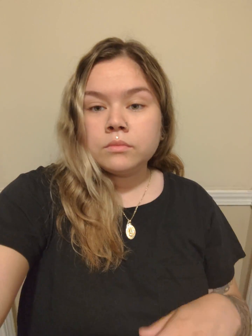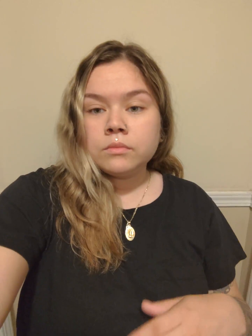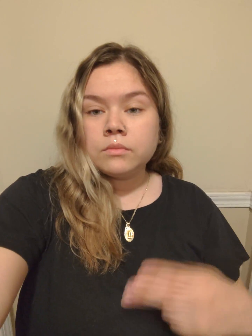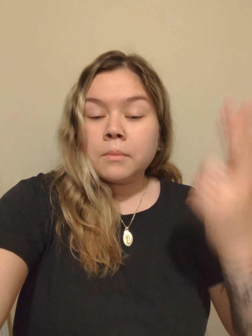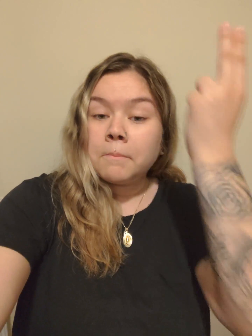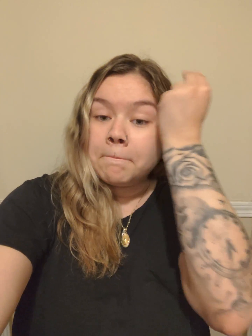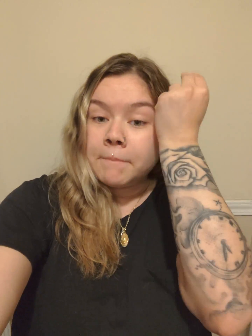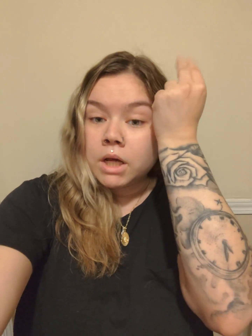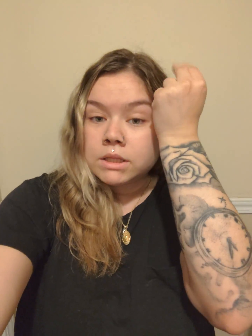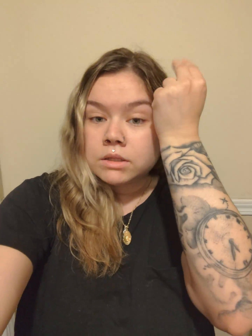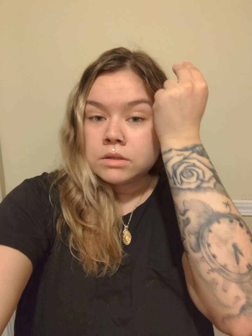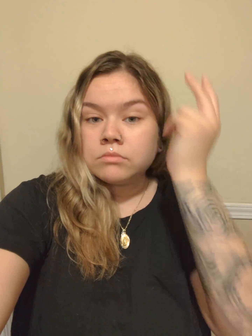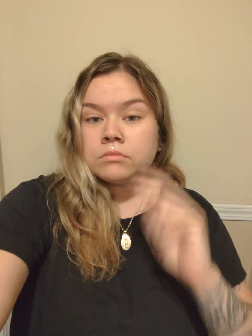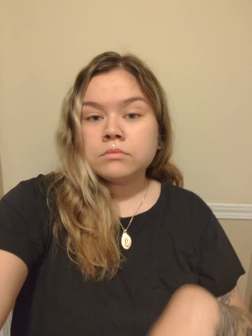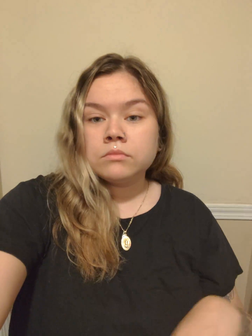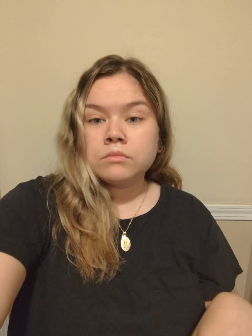bunny